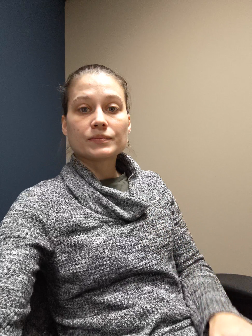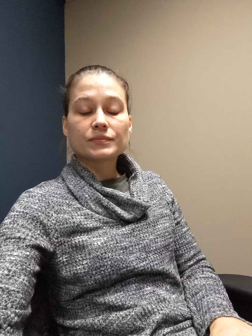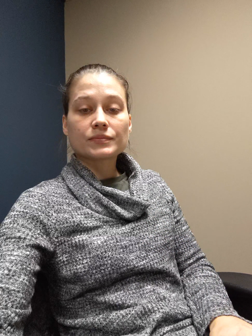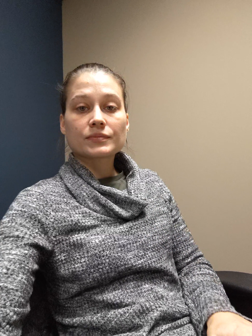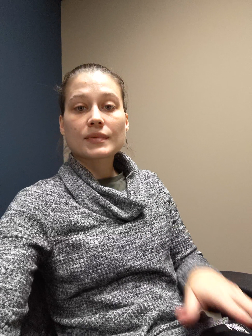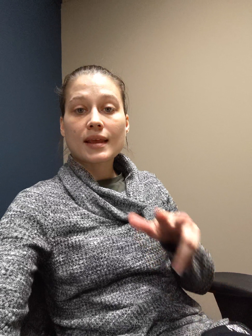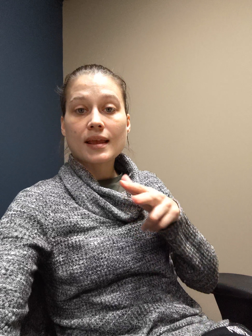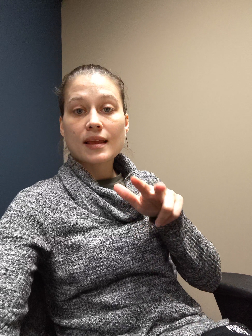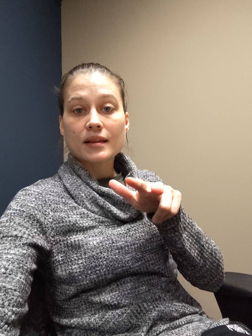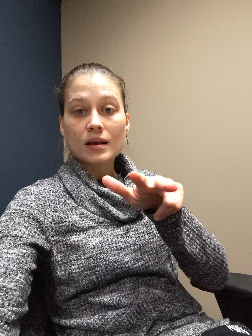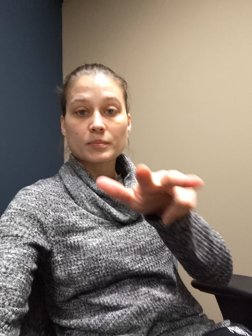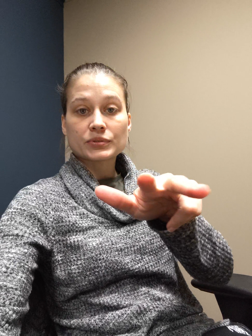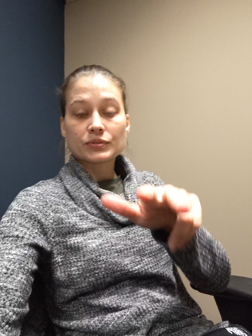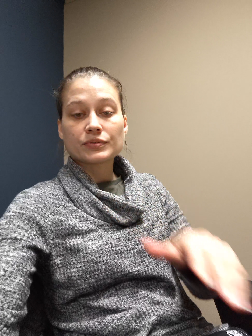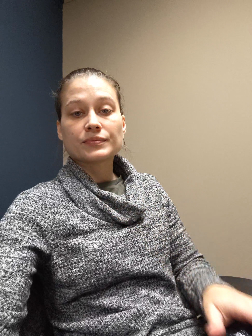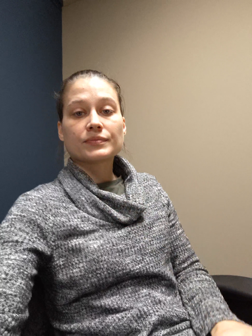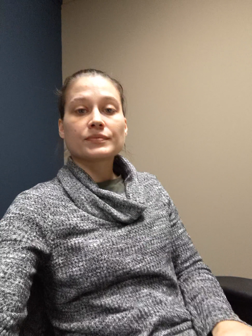helicopter